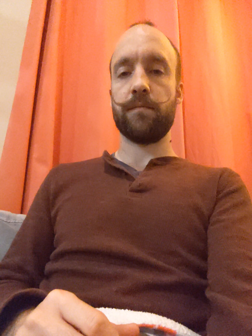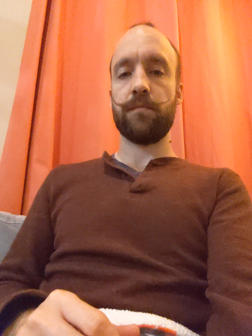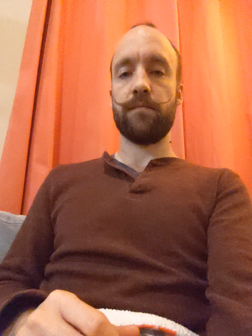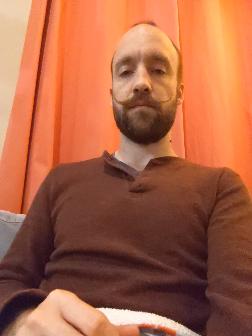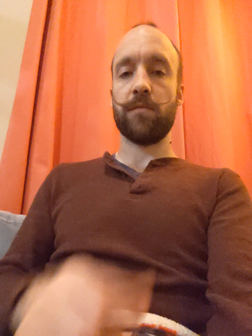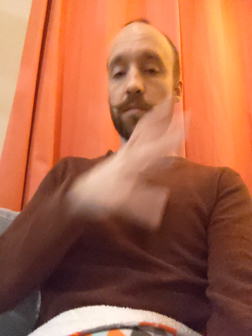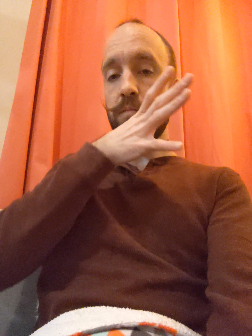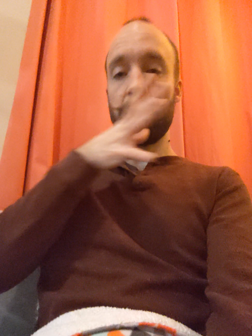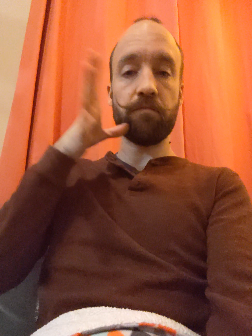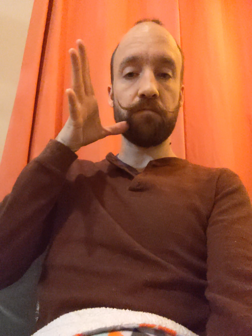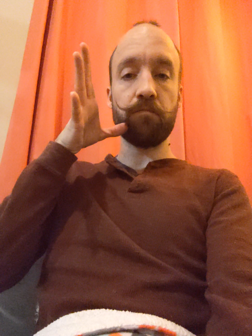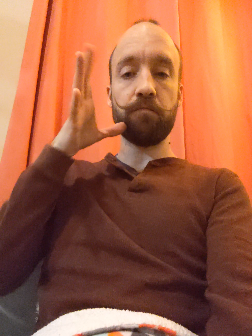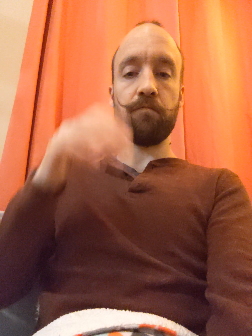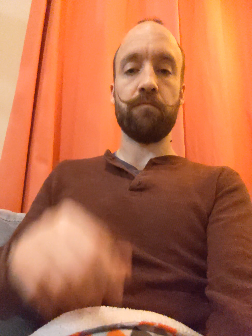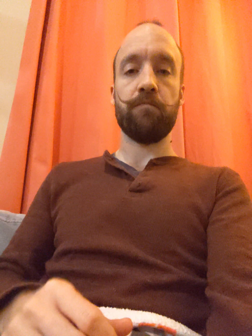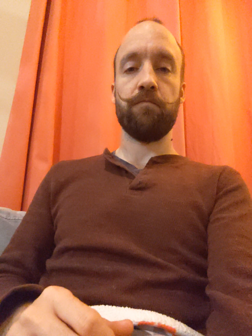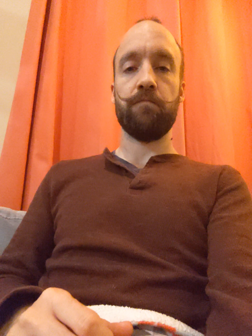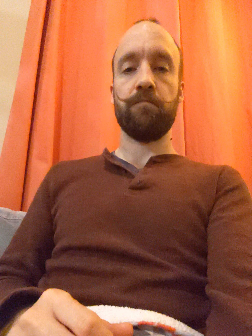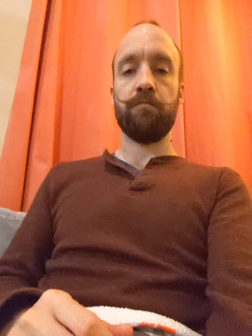farm